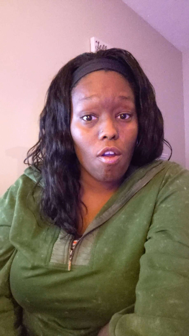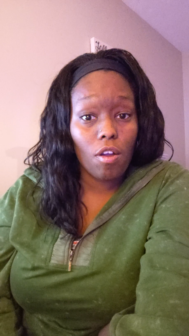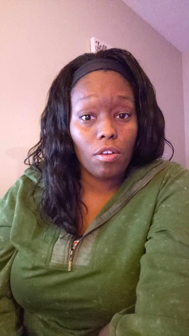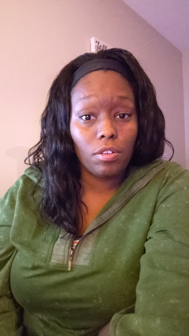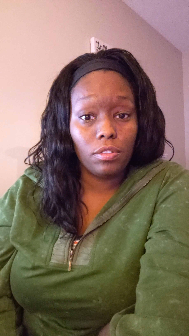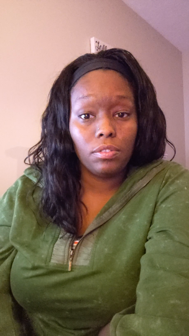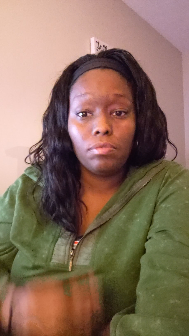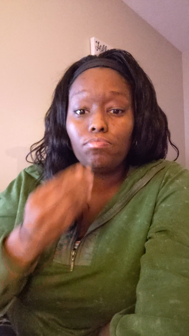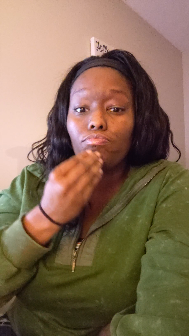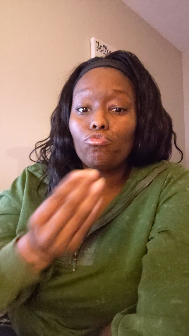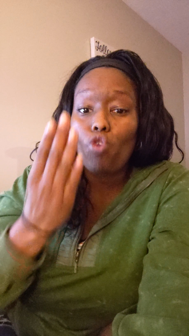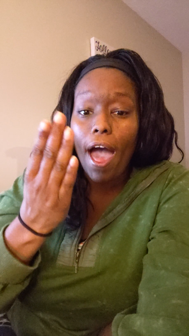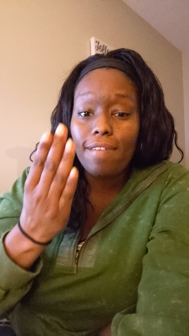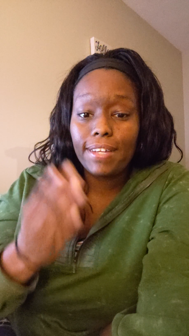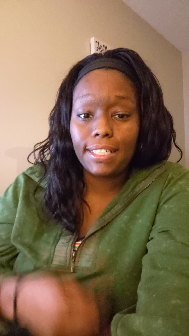breakfast